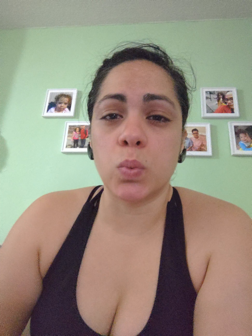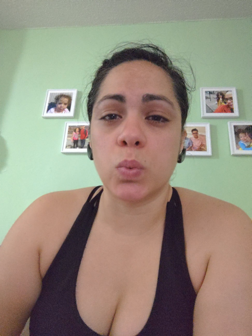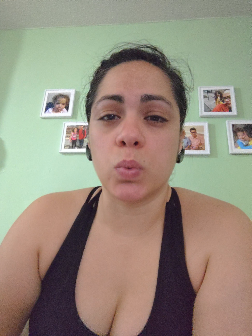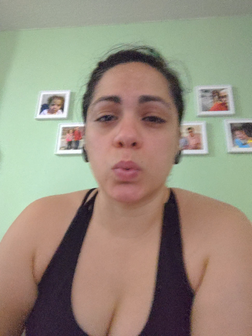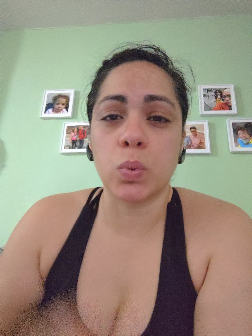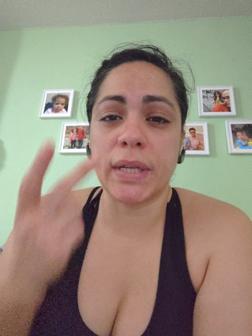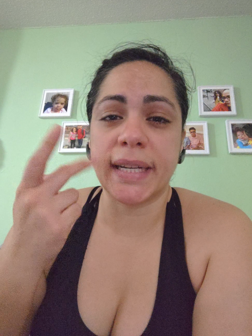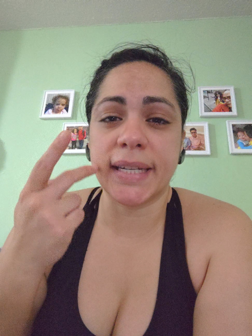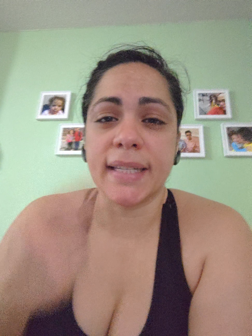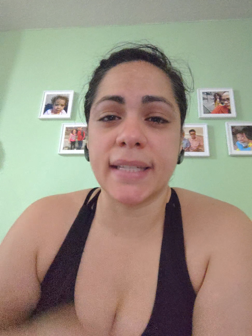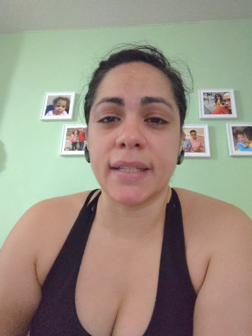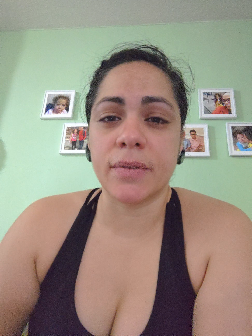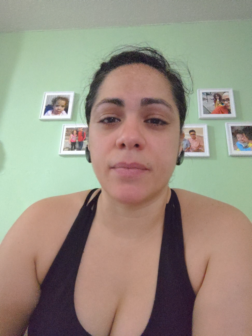kitty